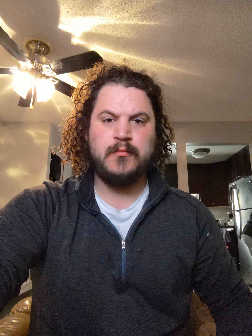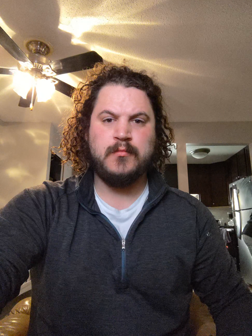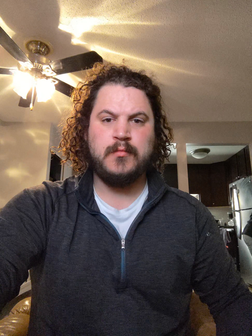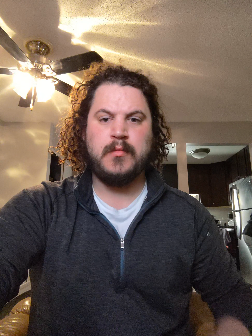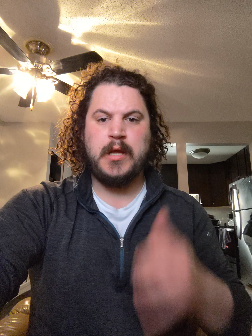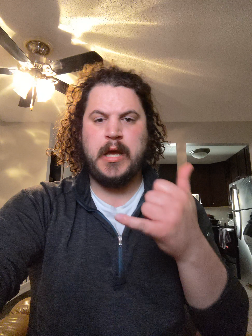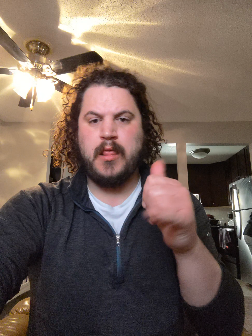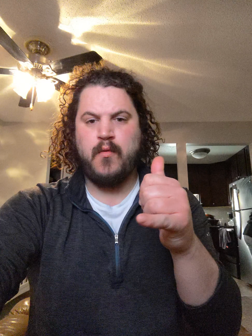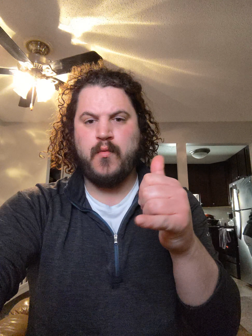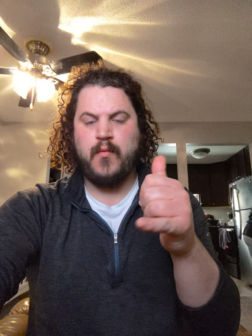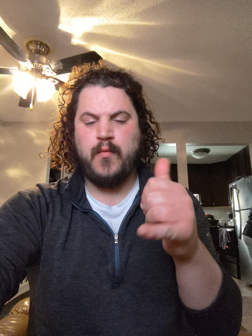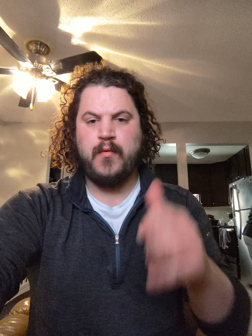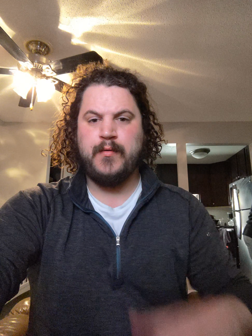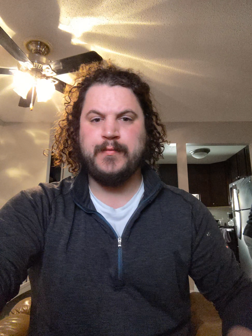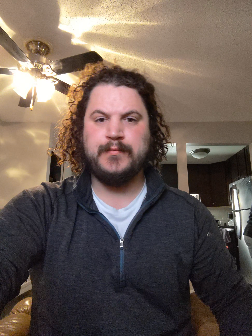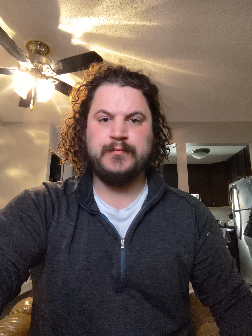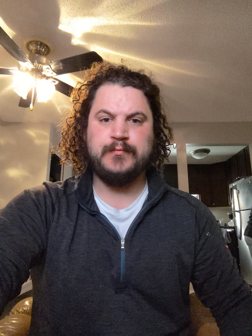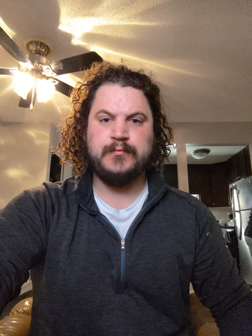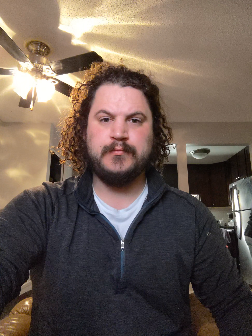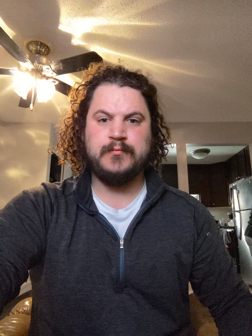yellow